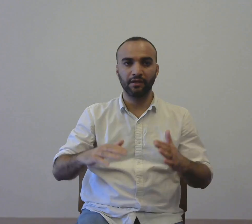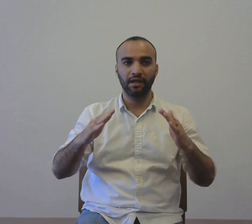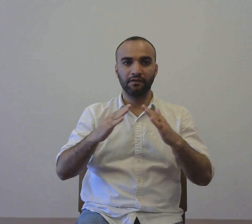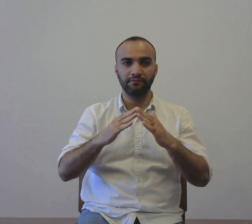ev